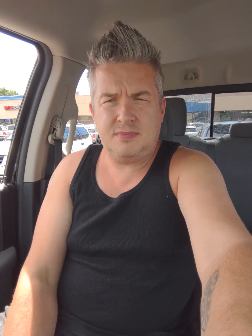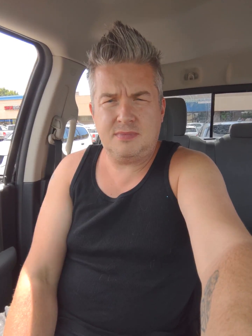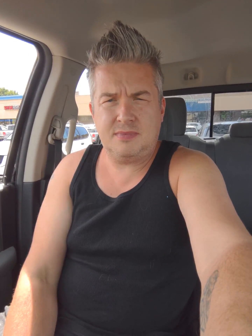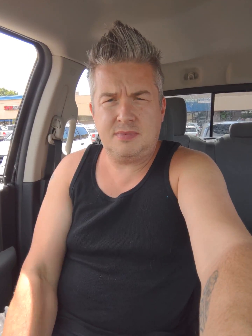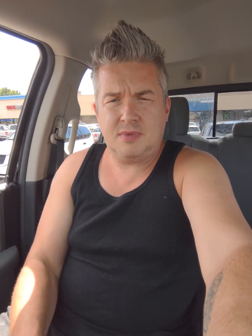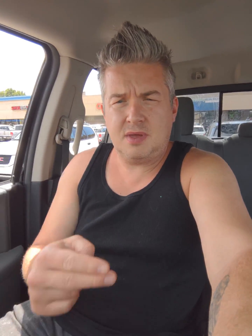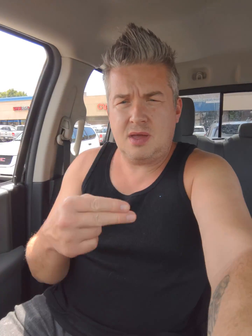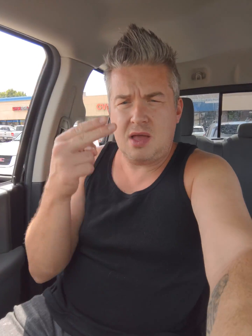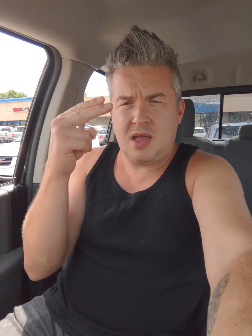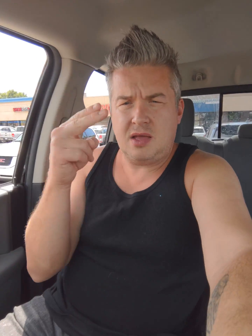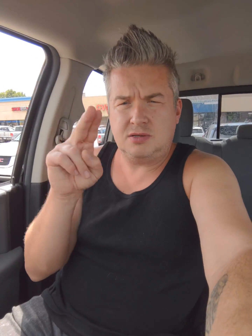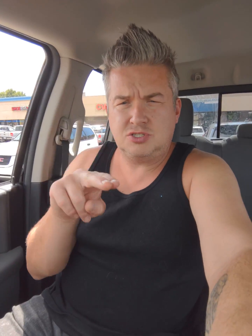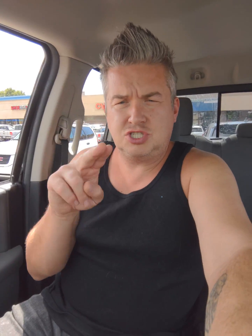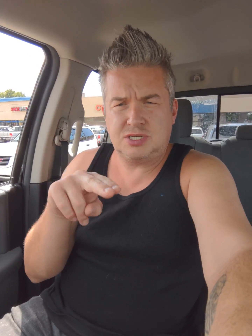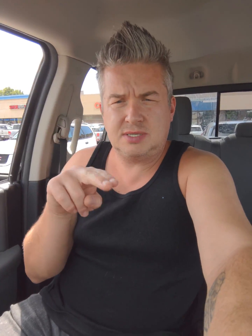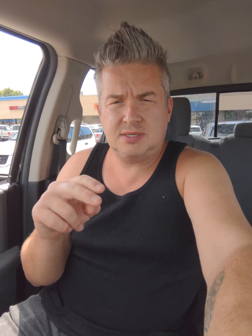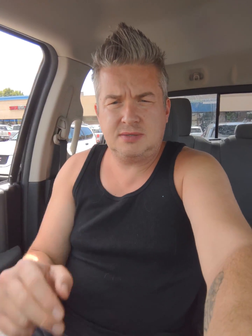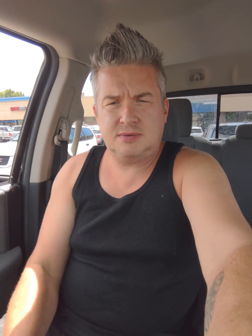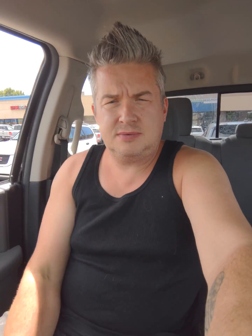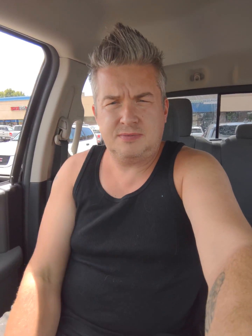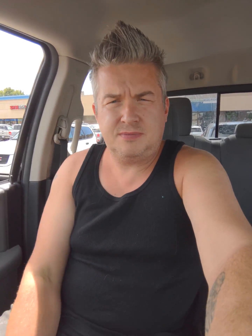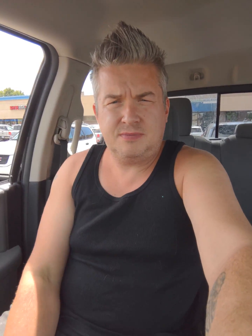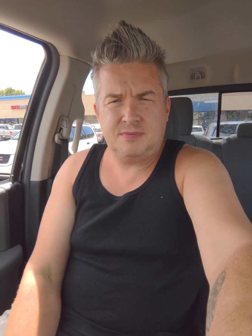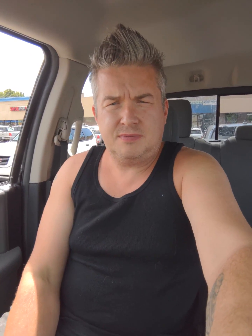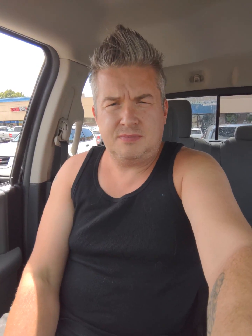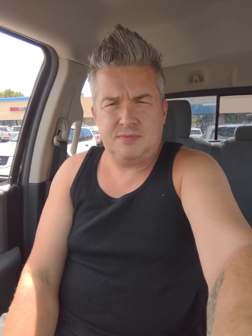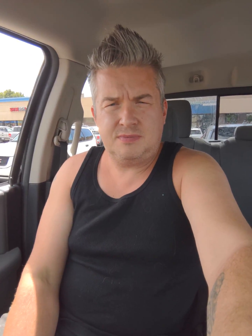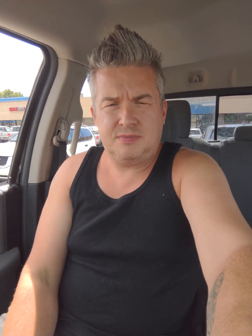high chair